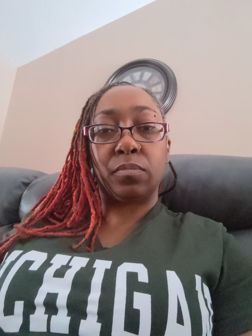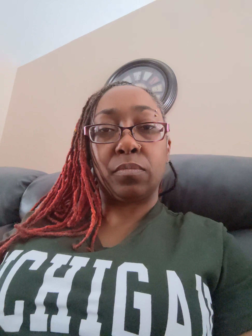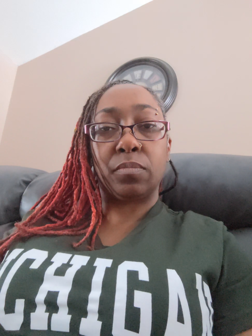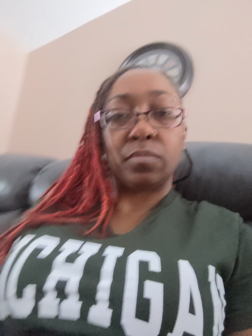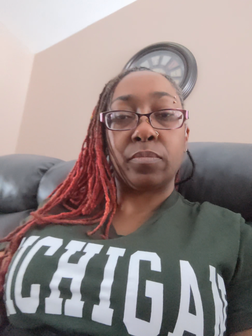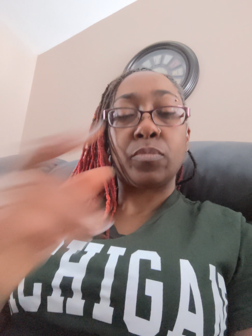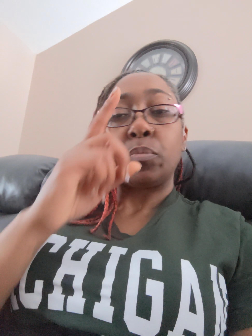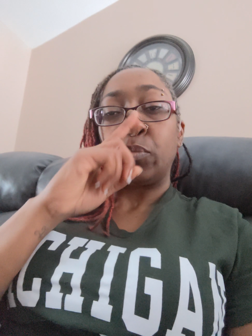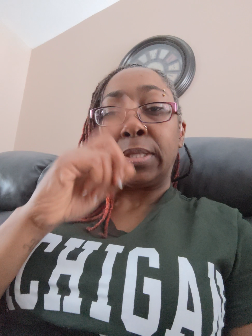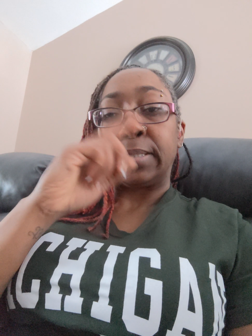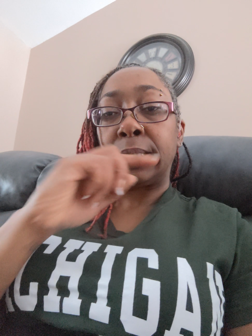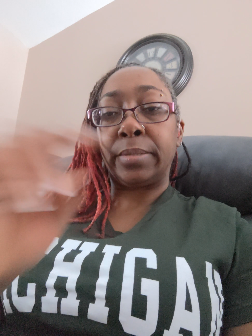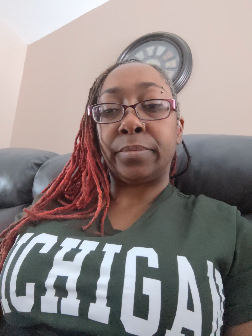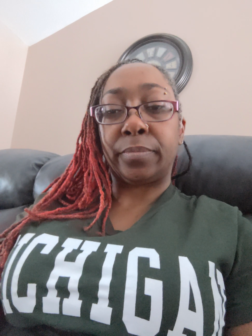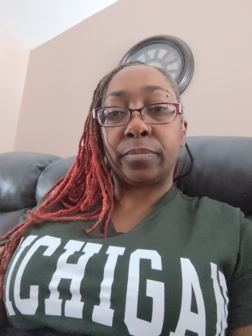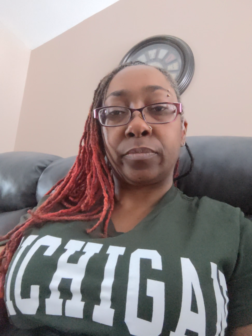pretend